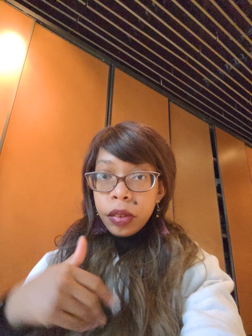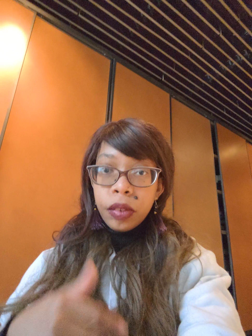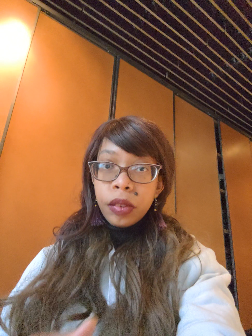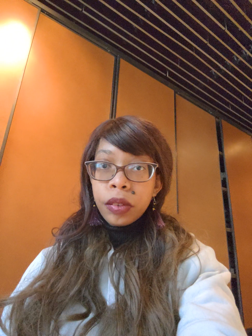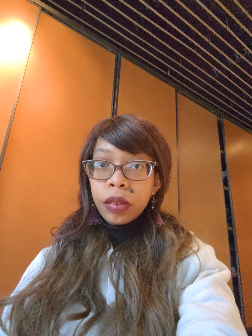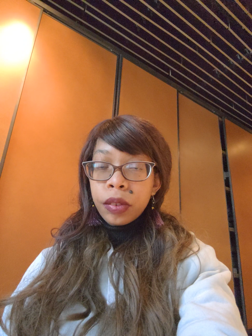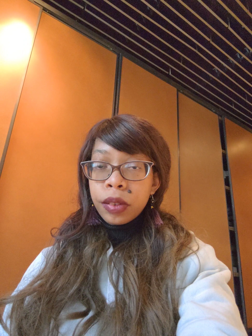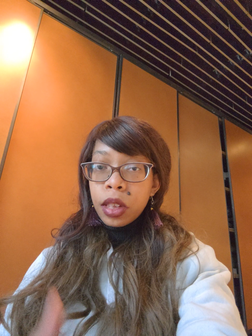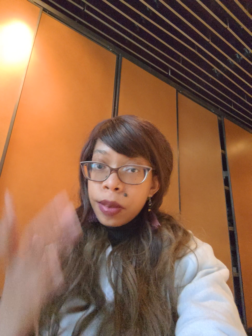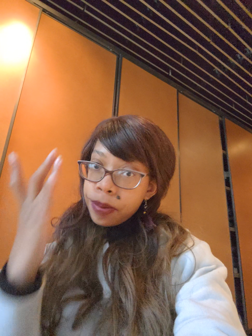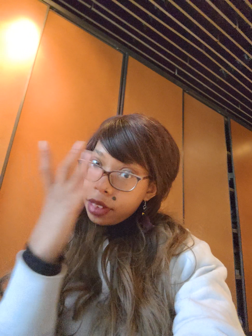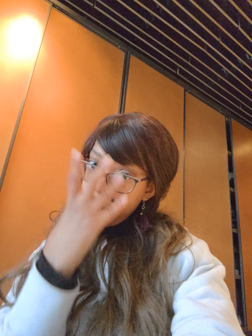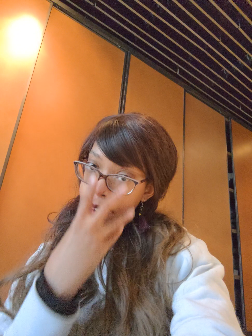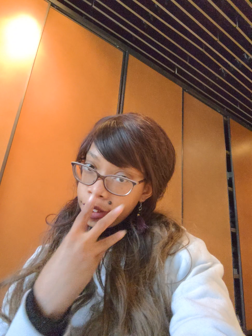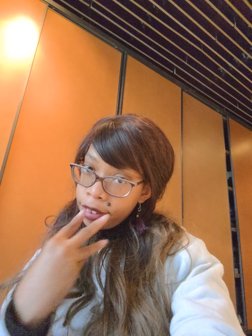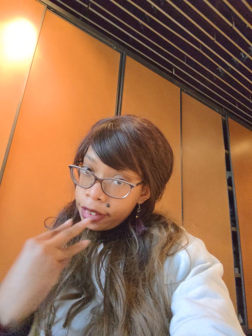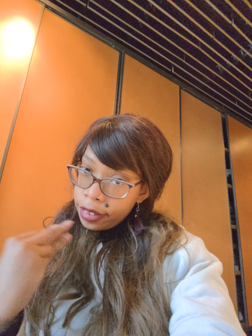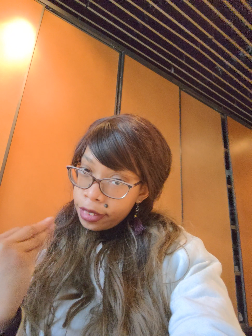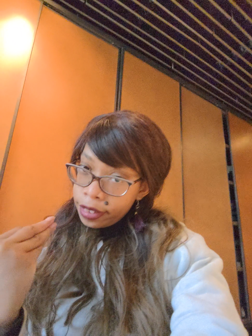pretty